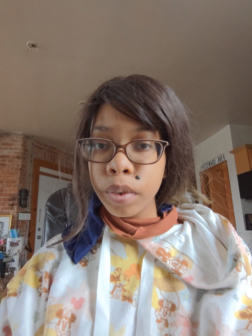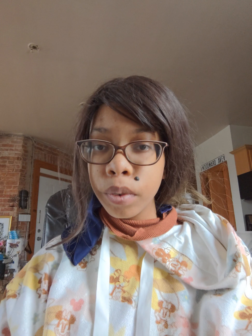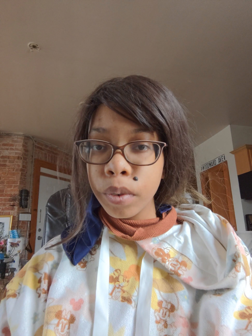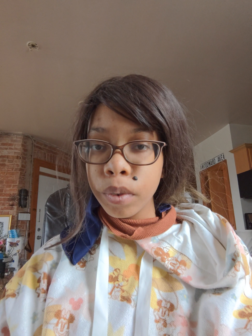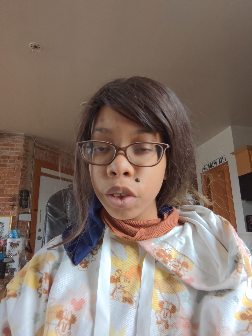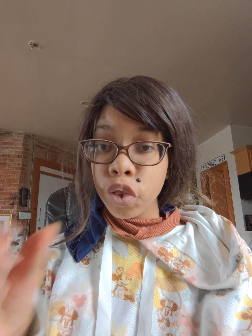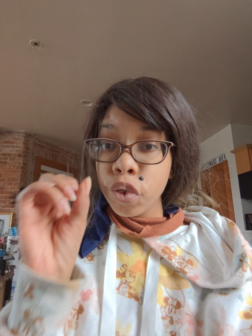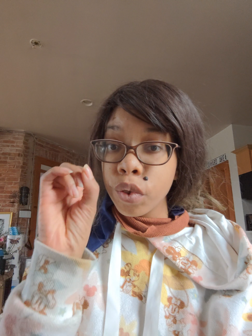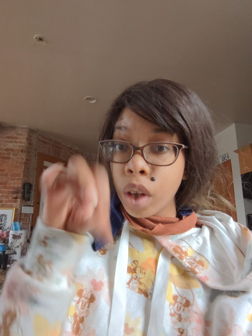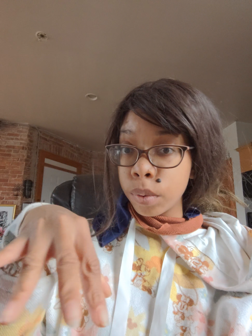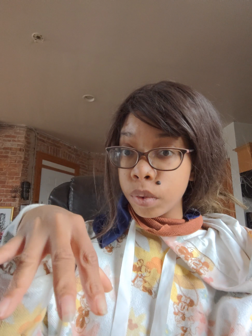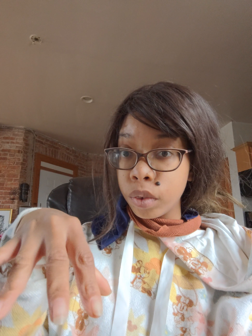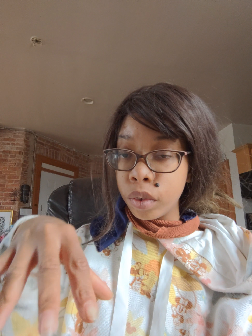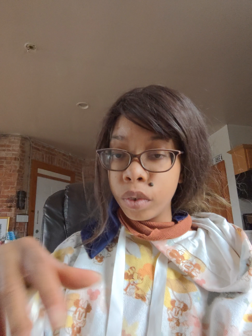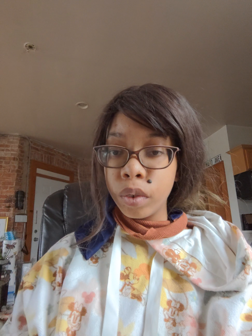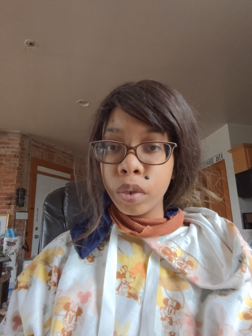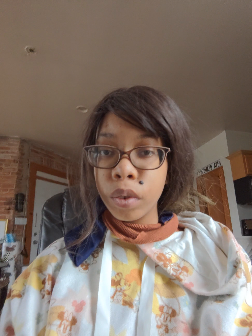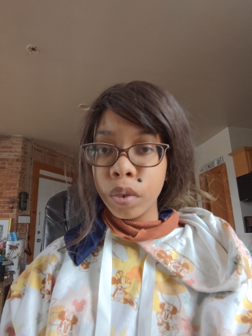drop